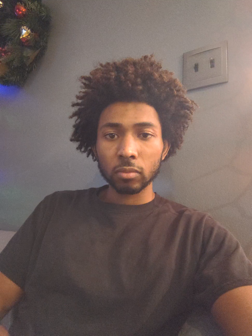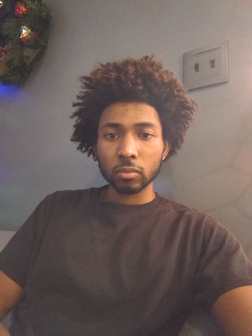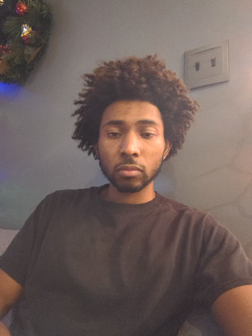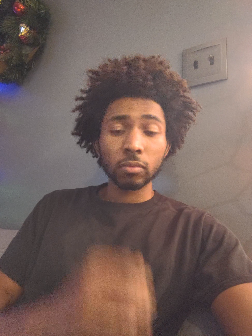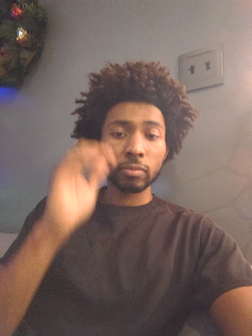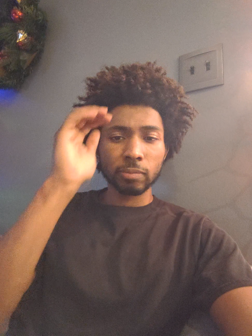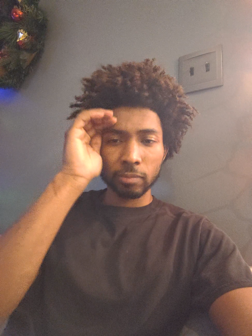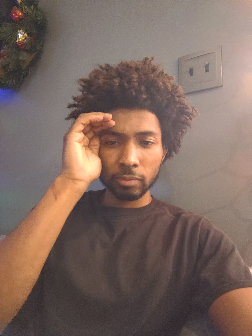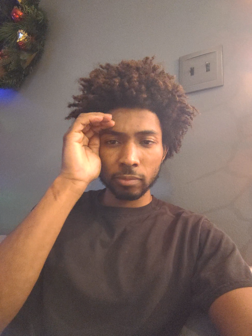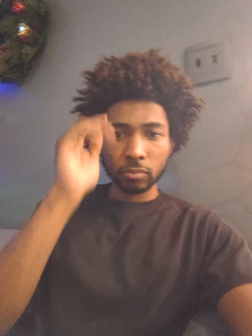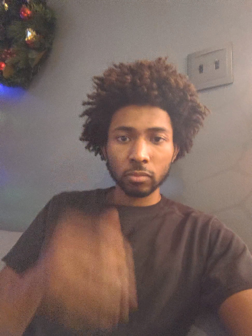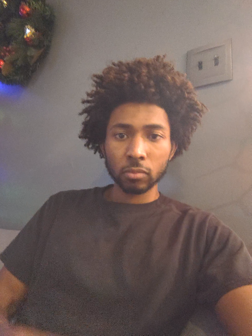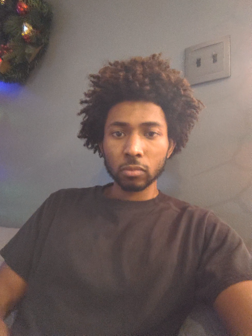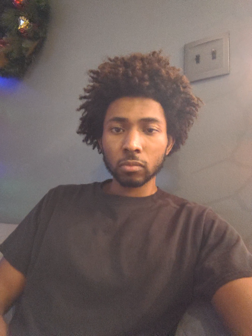listen